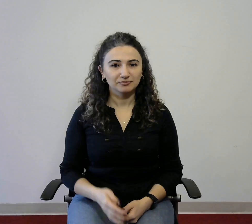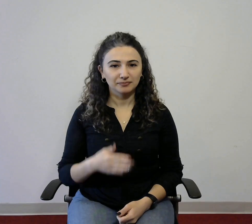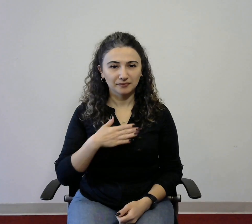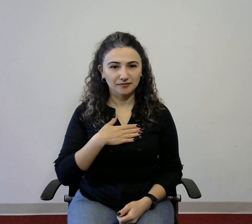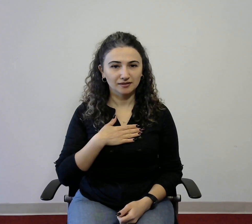mən